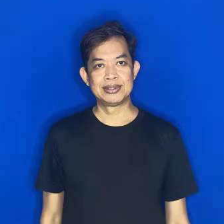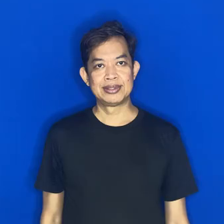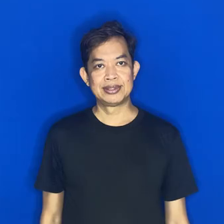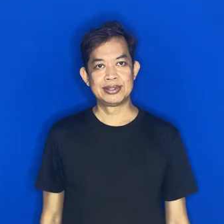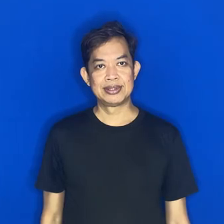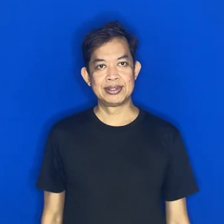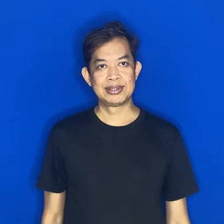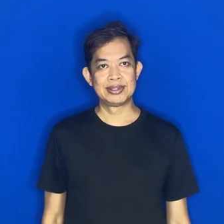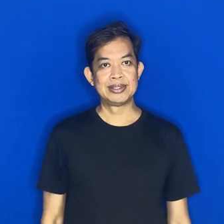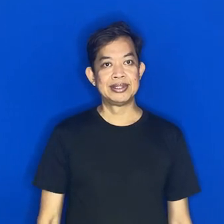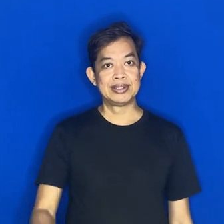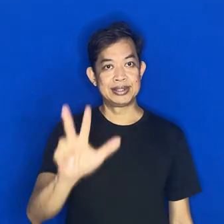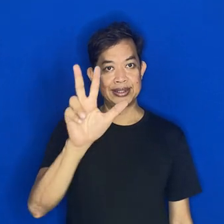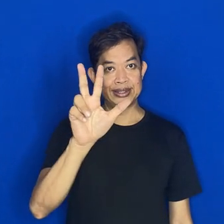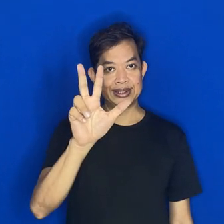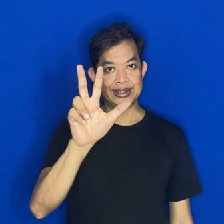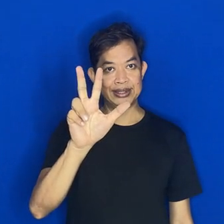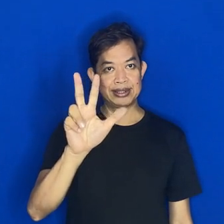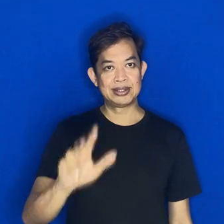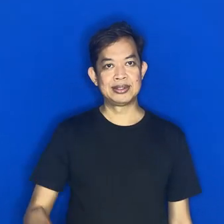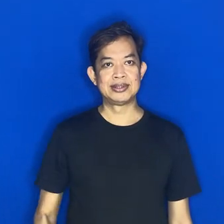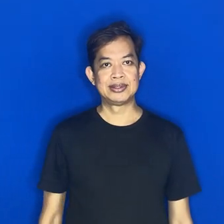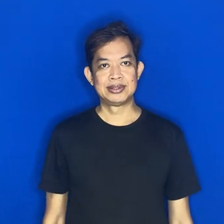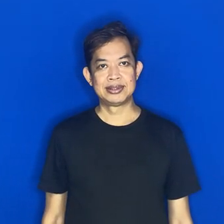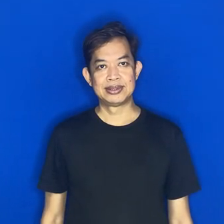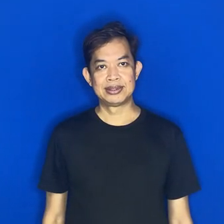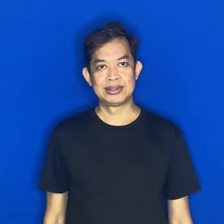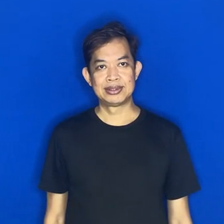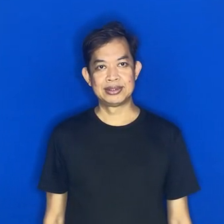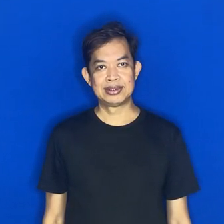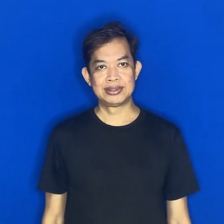three